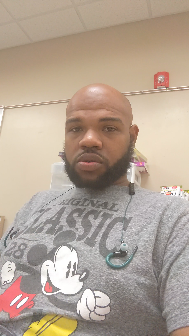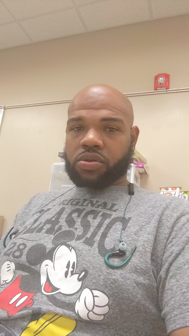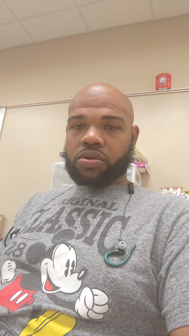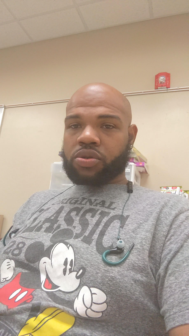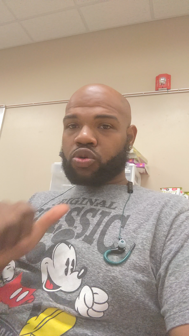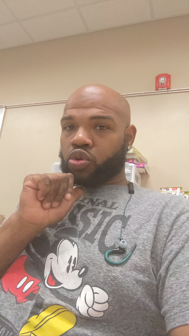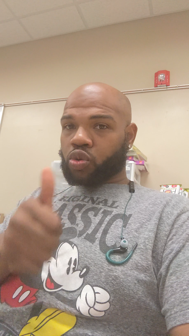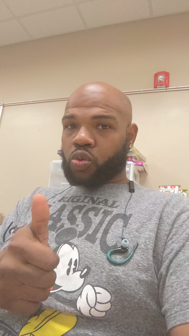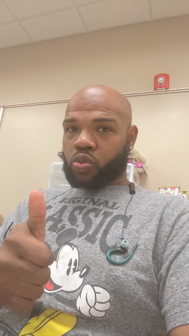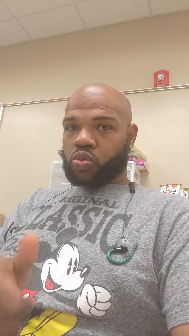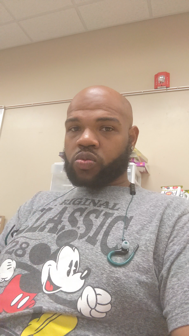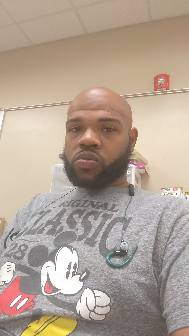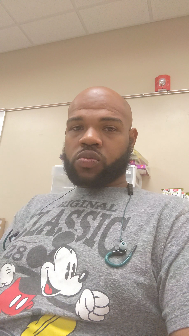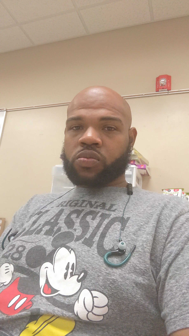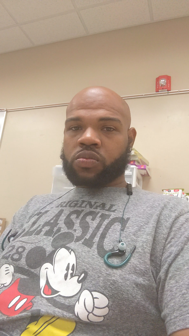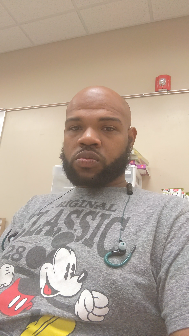don't